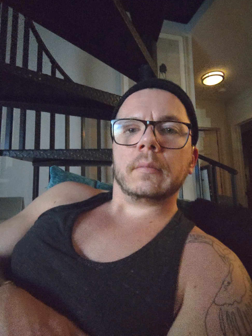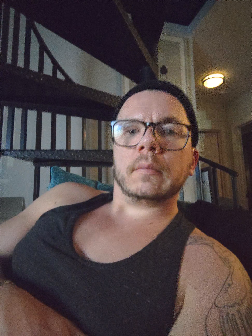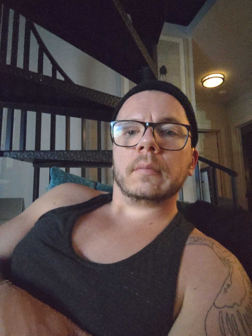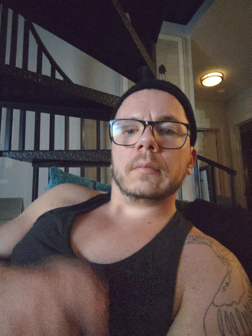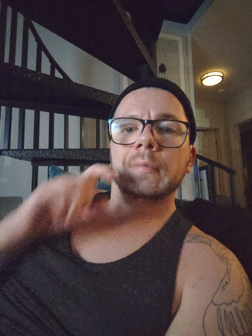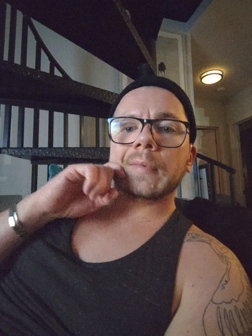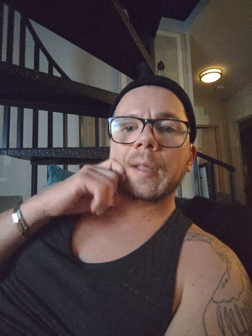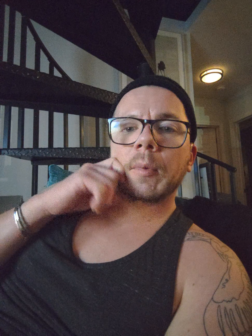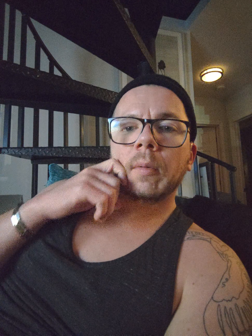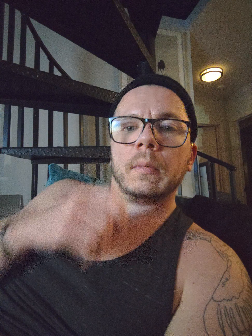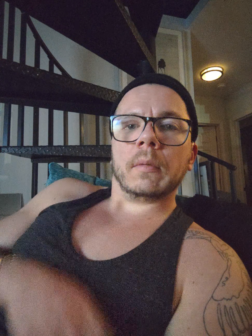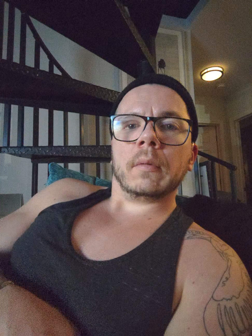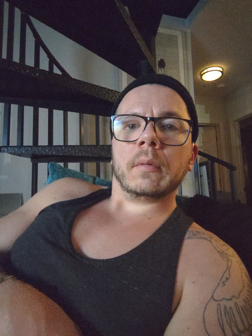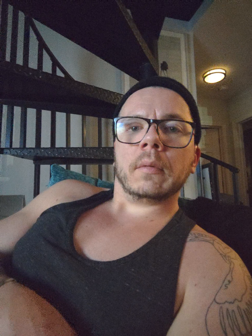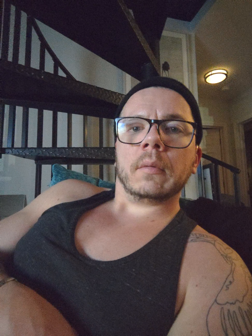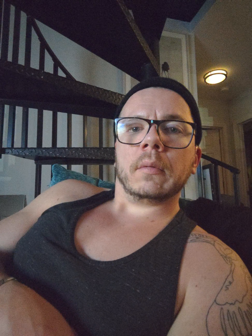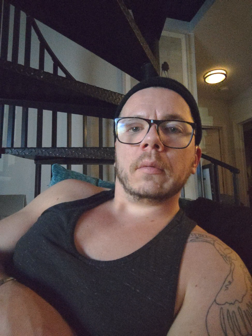apple